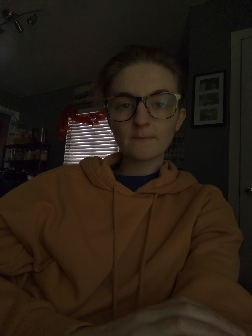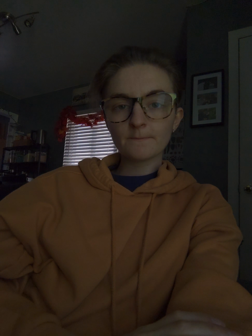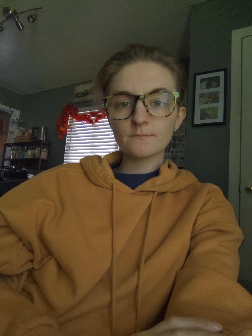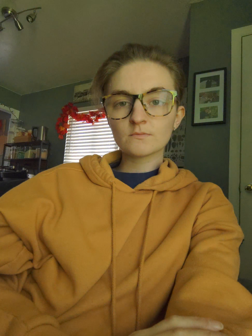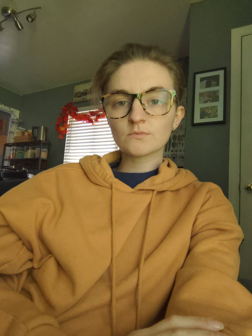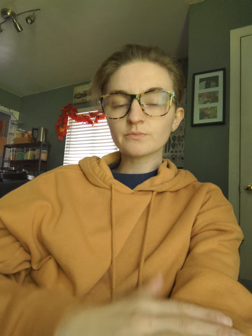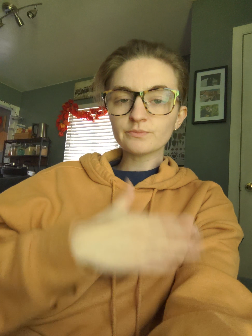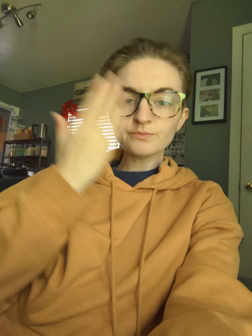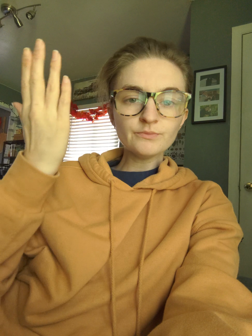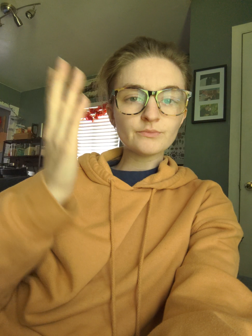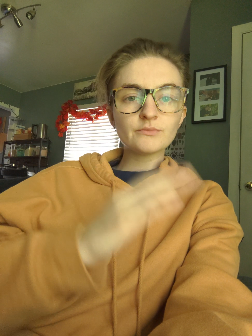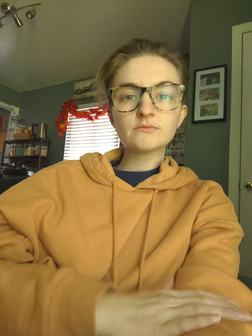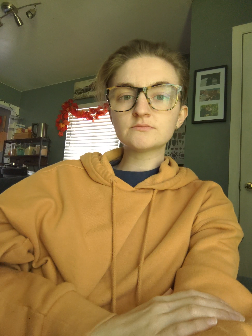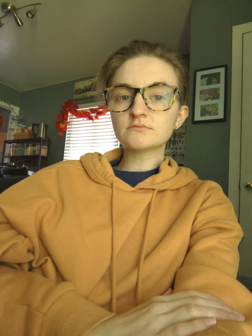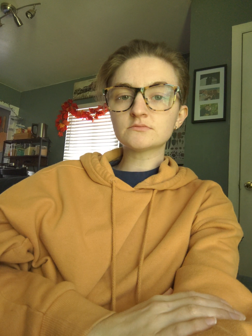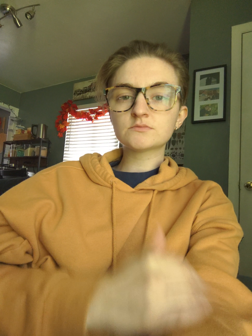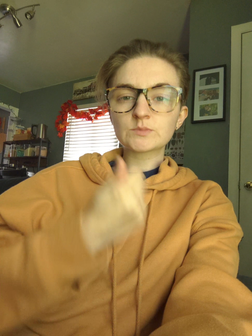all gone